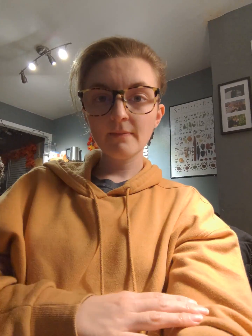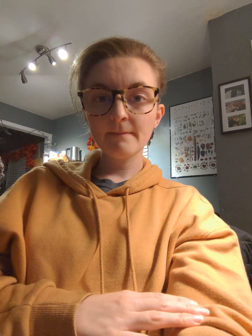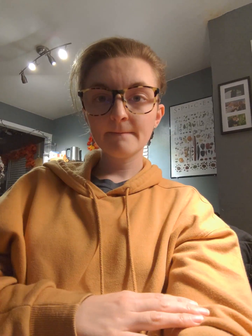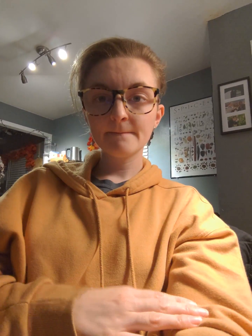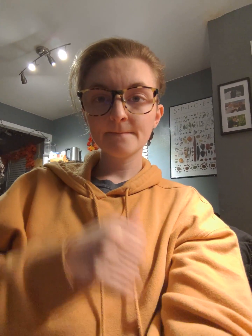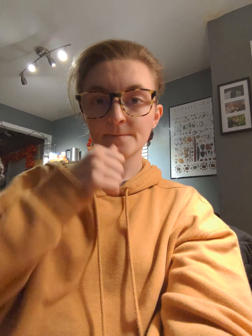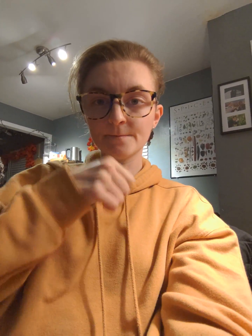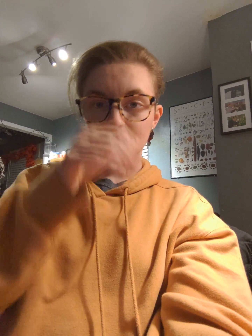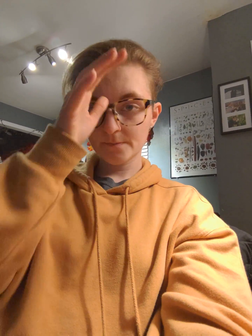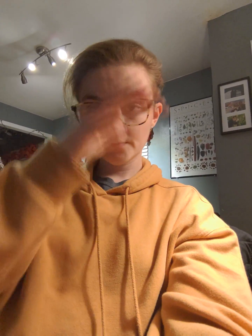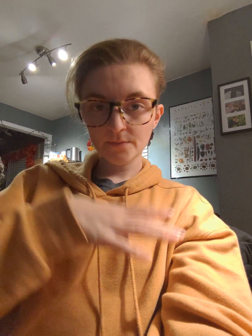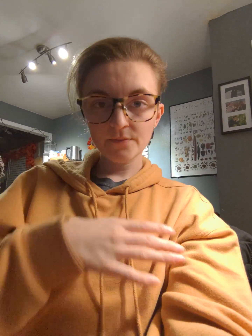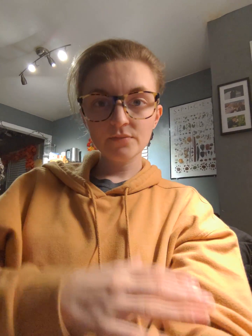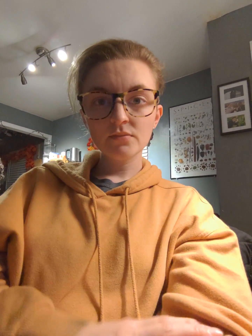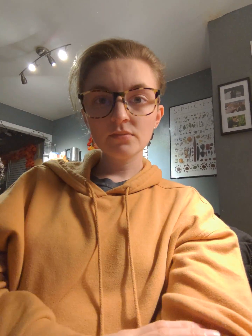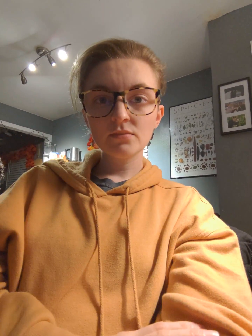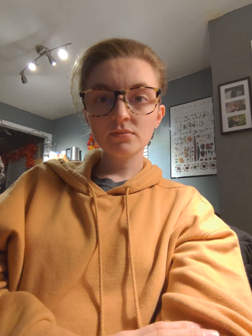mailman